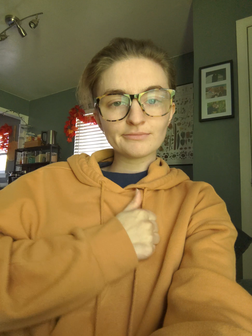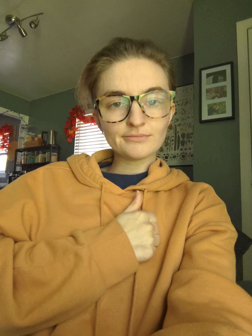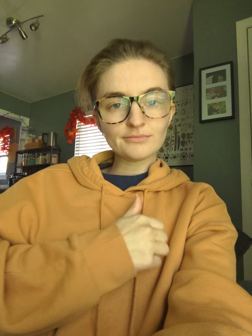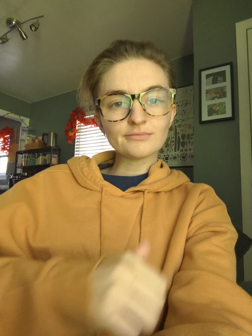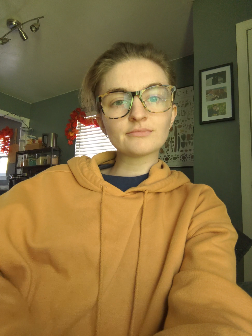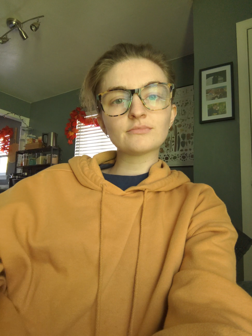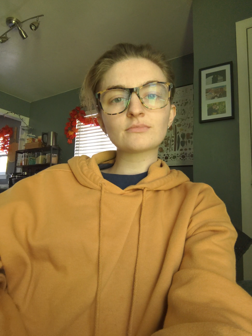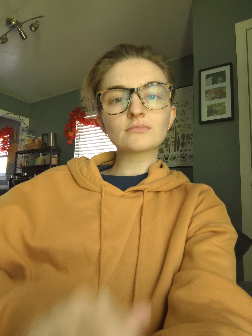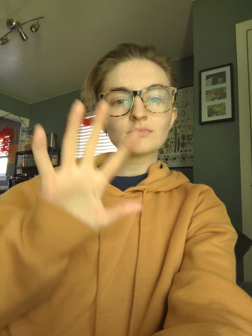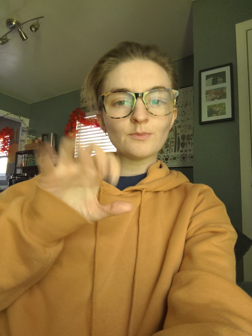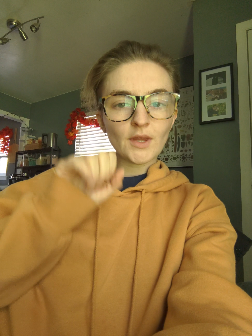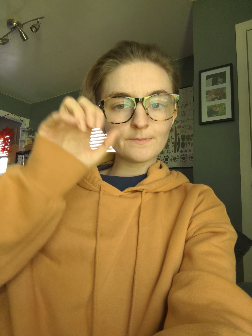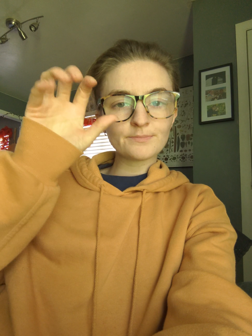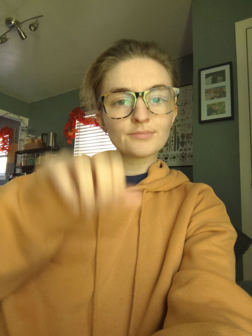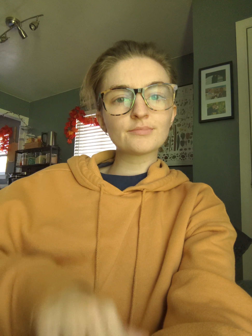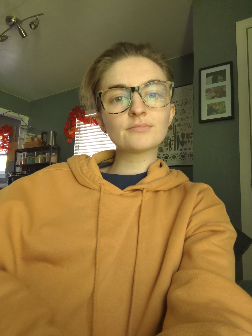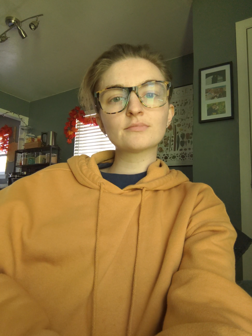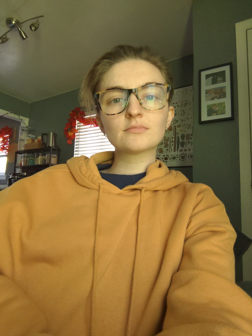climb